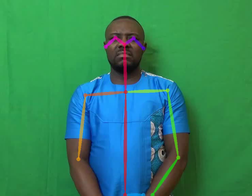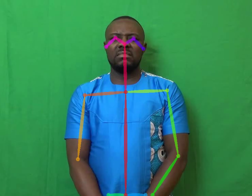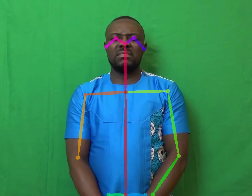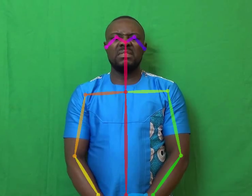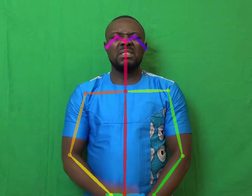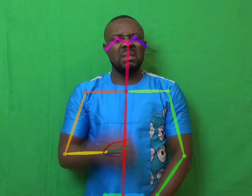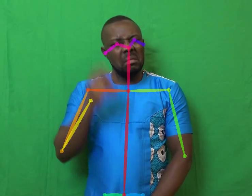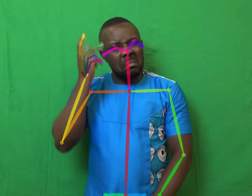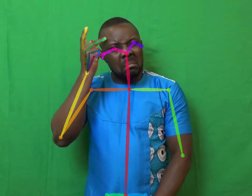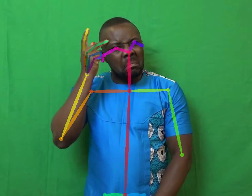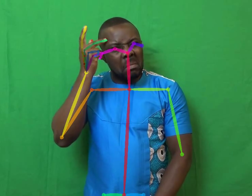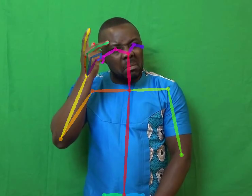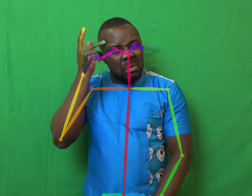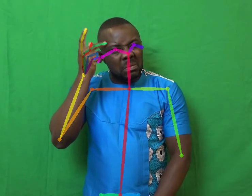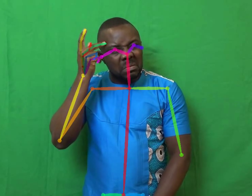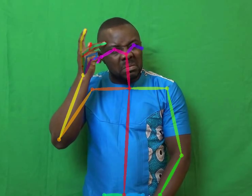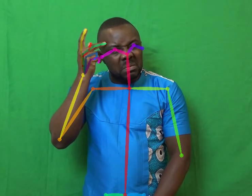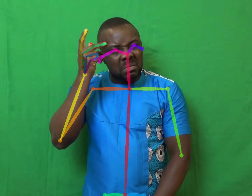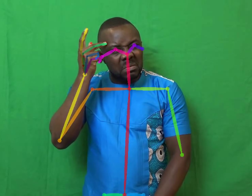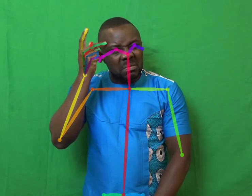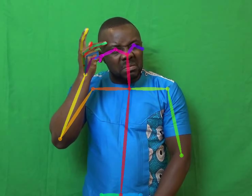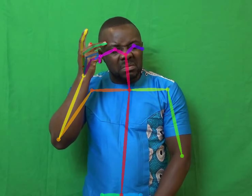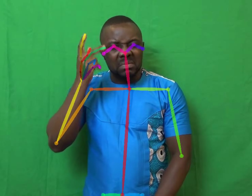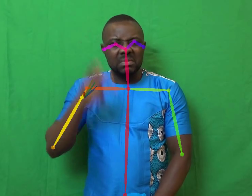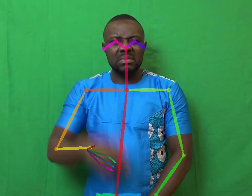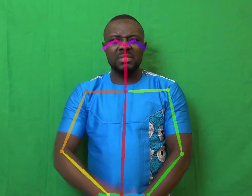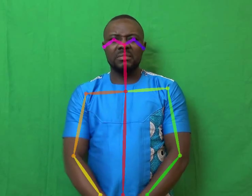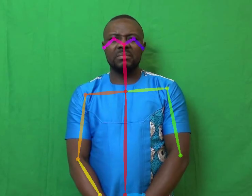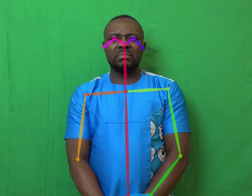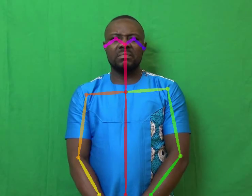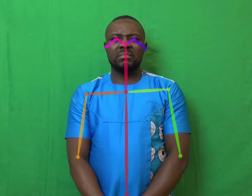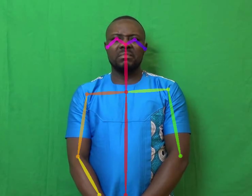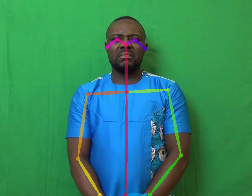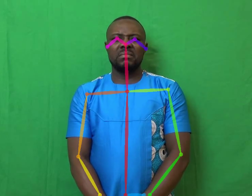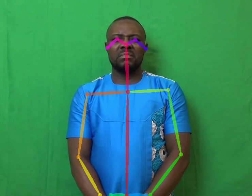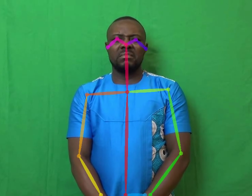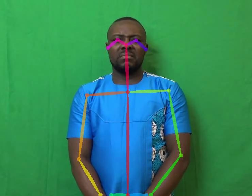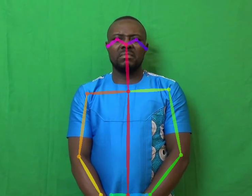purpose